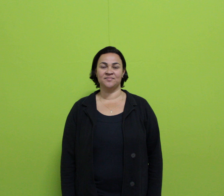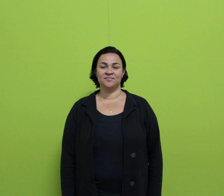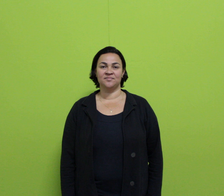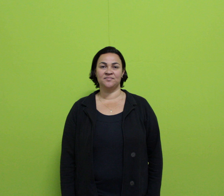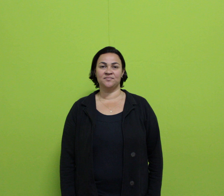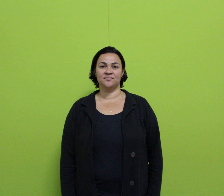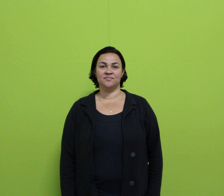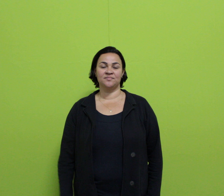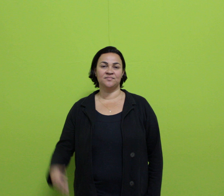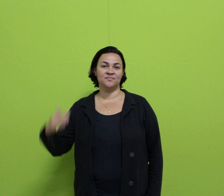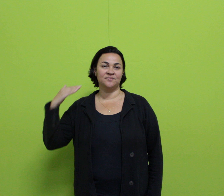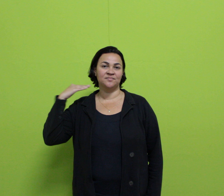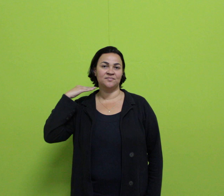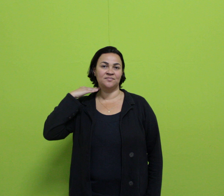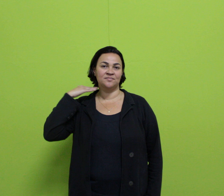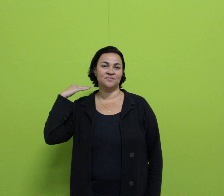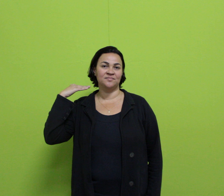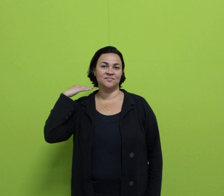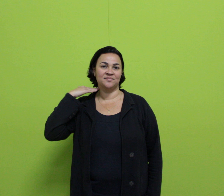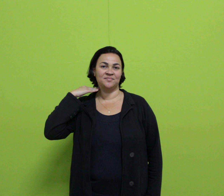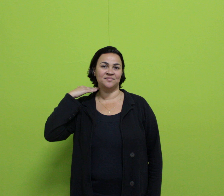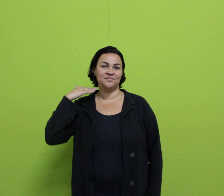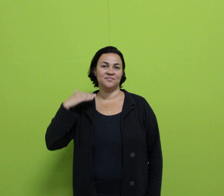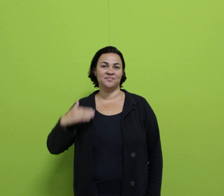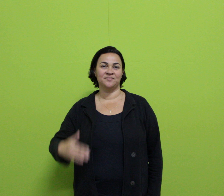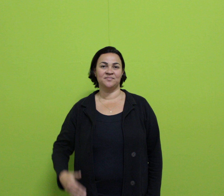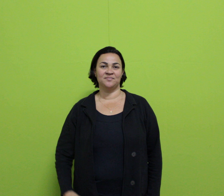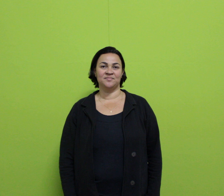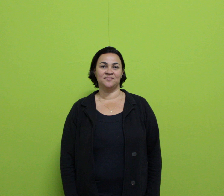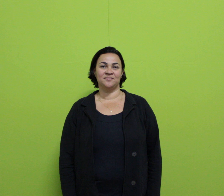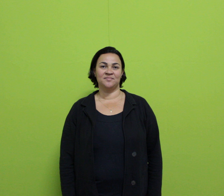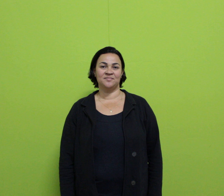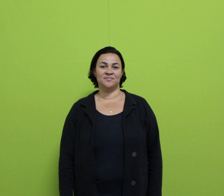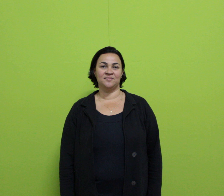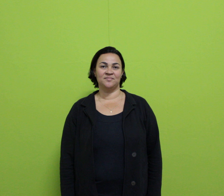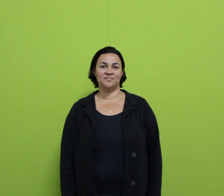banco